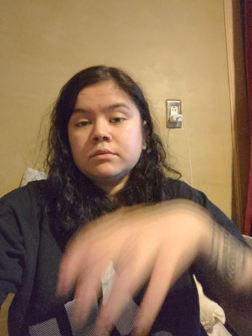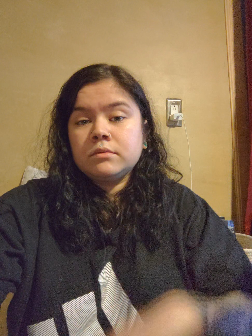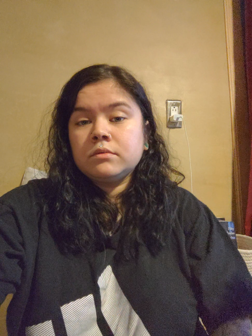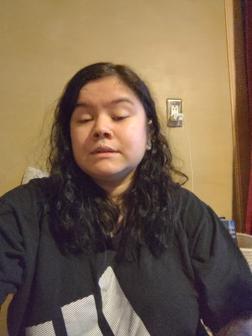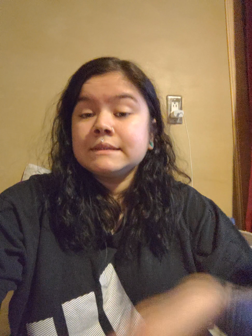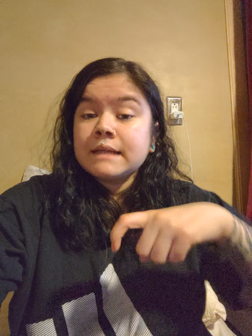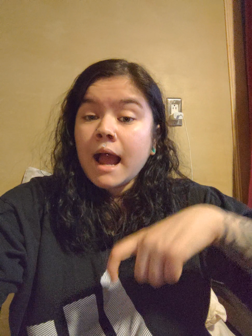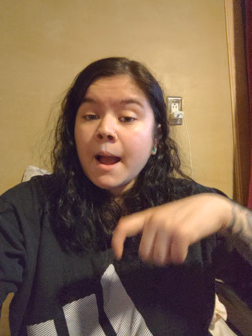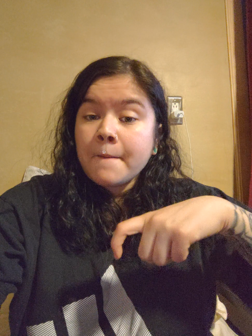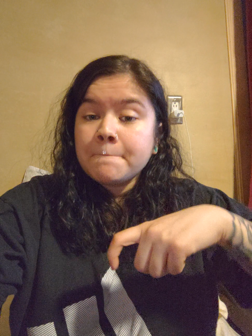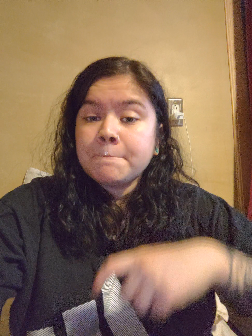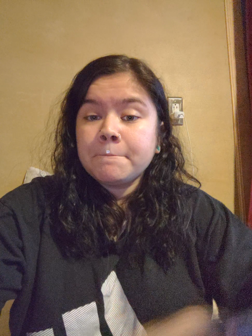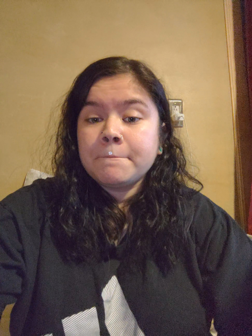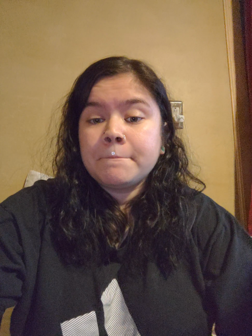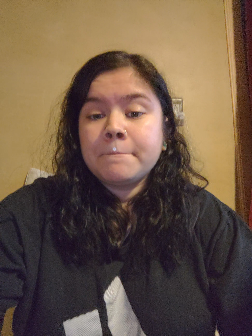time